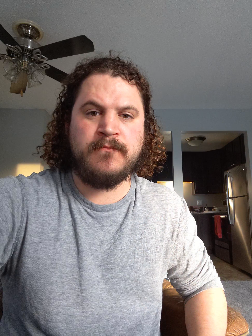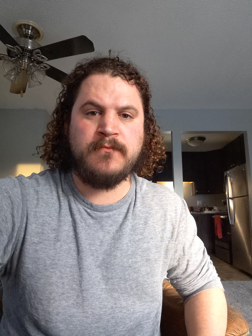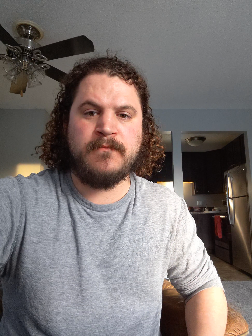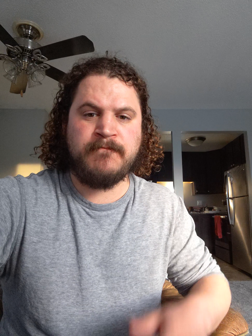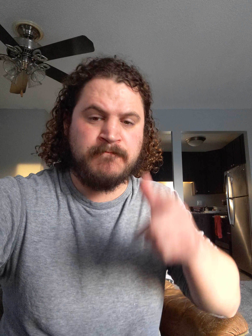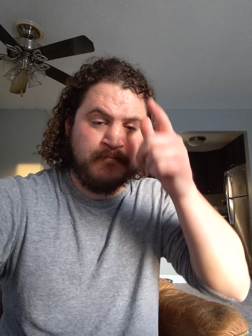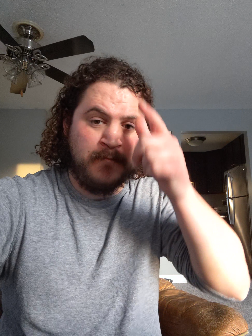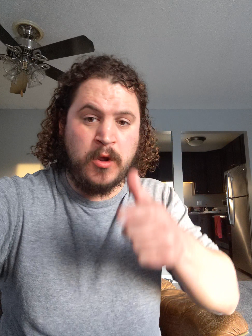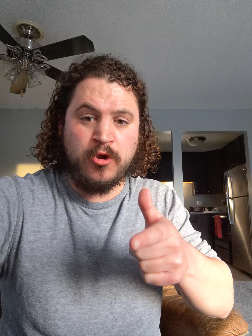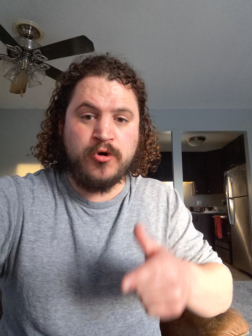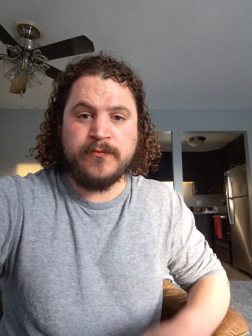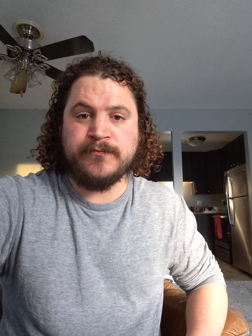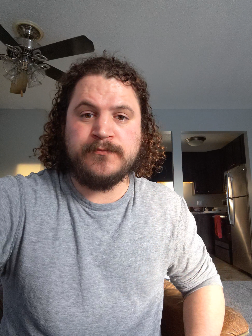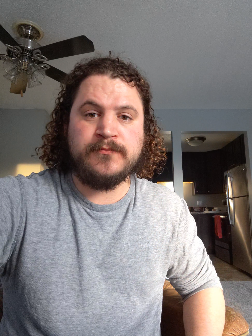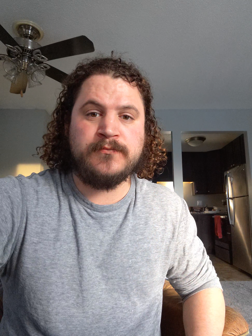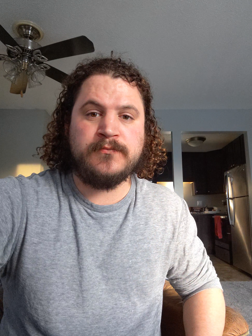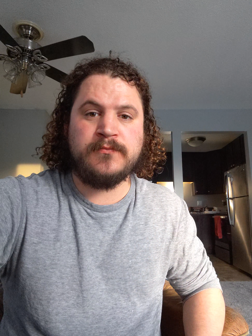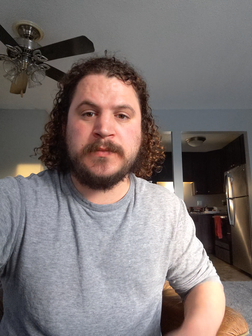brother